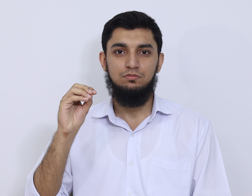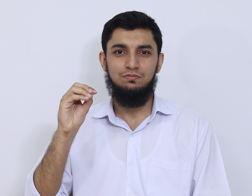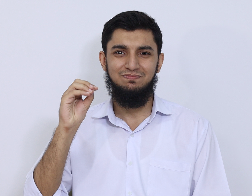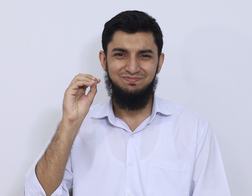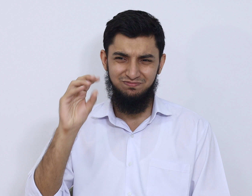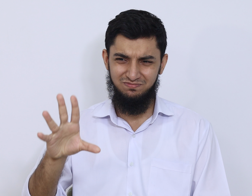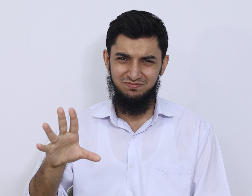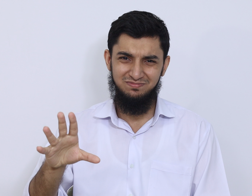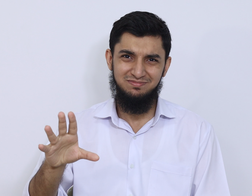bad